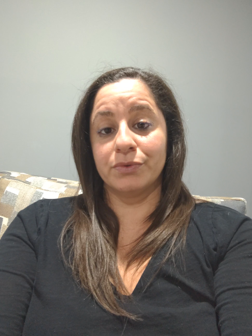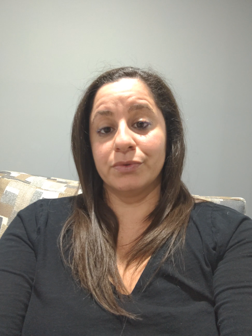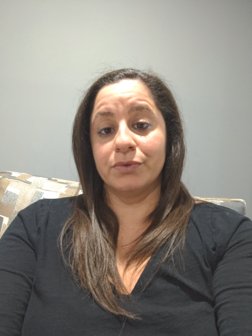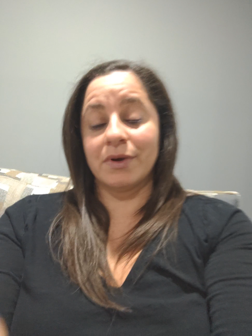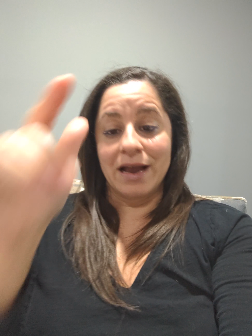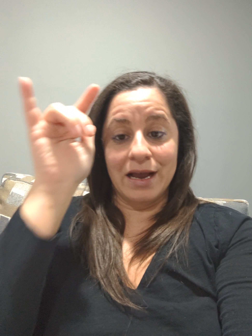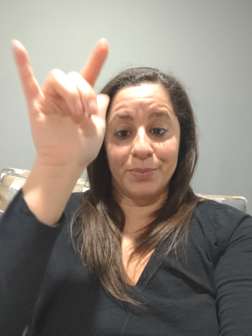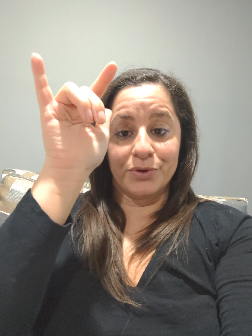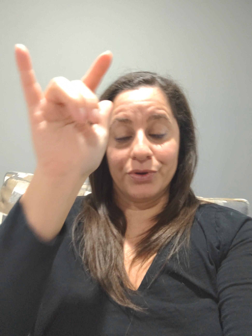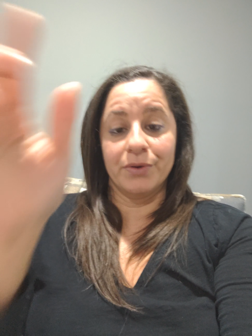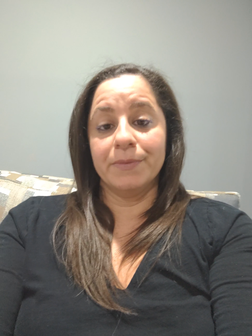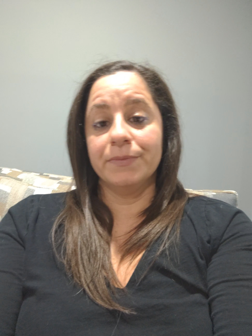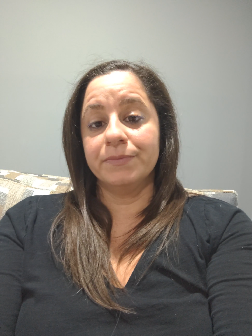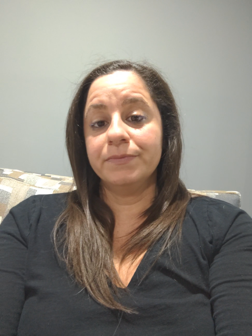airplane